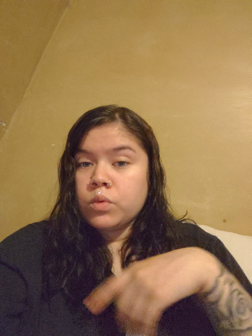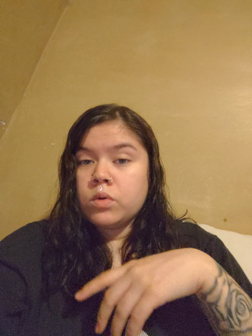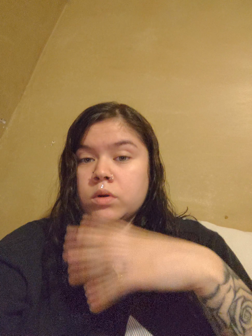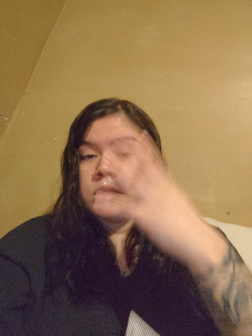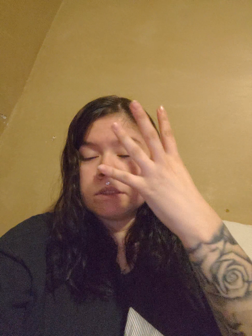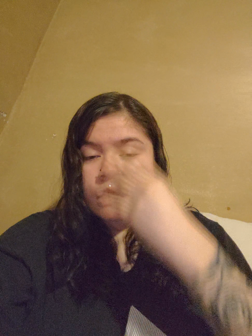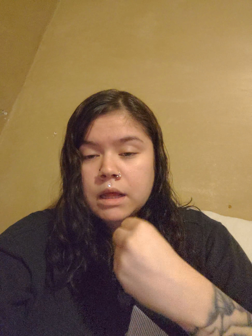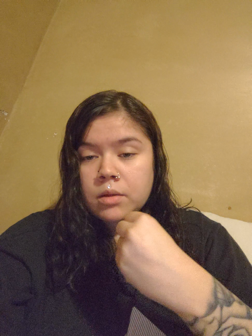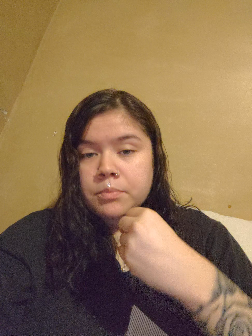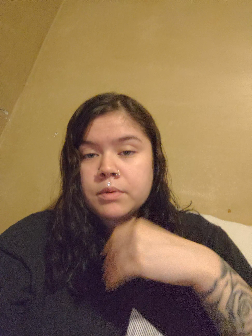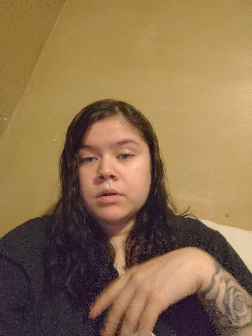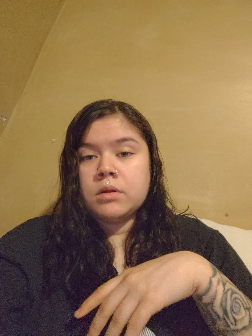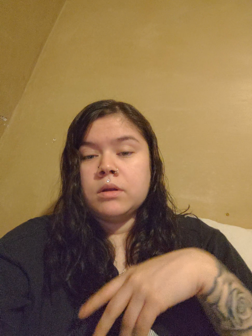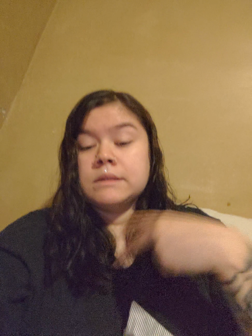sleep